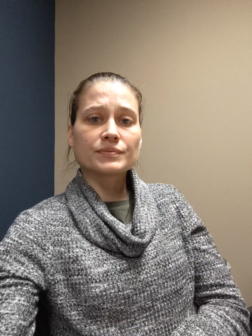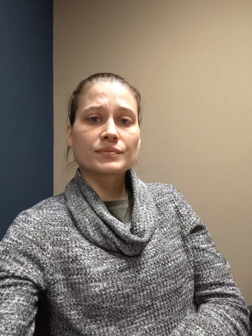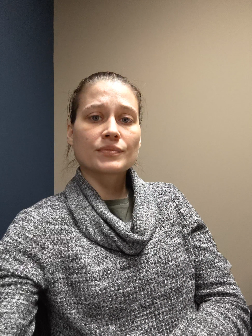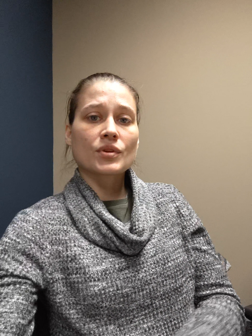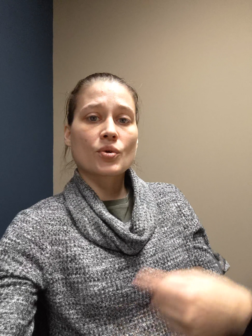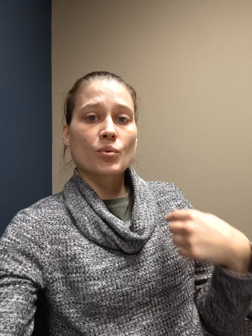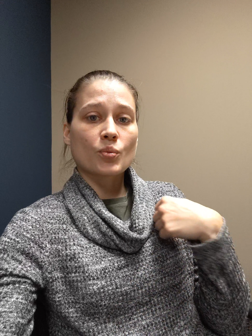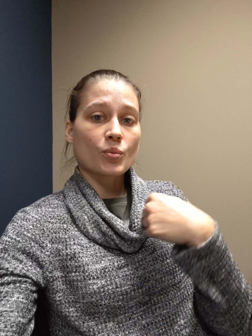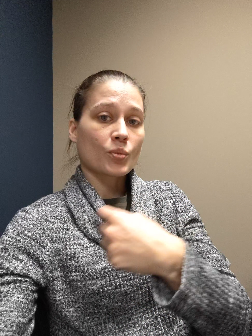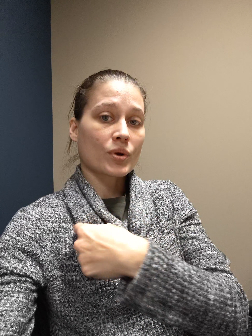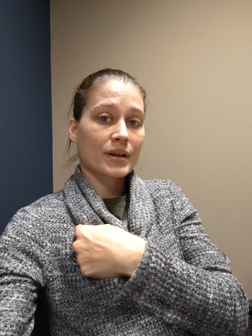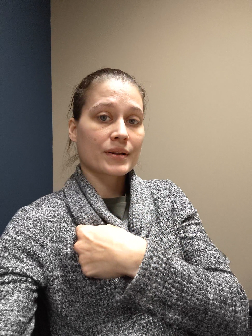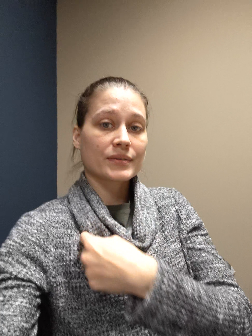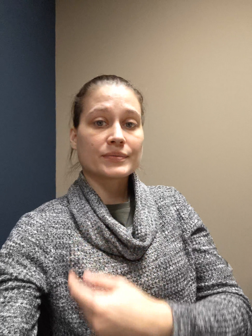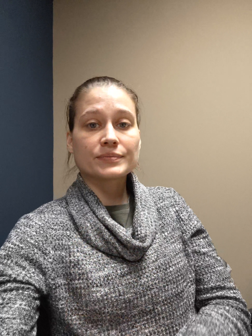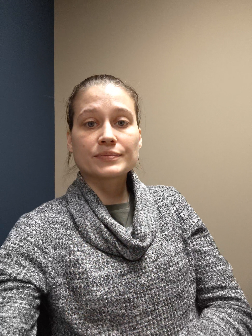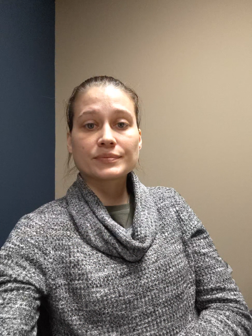we